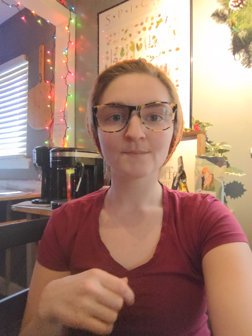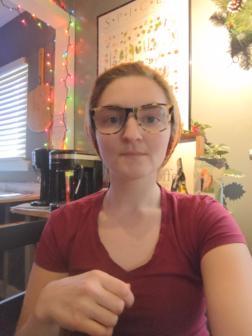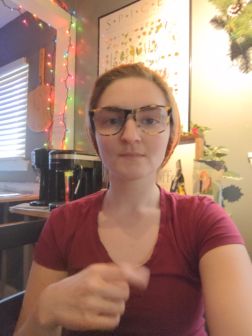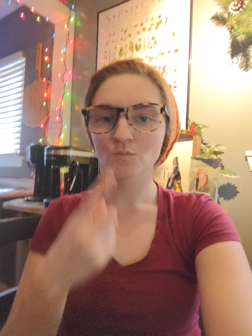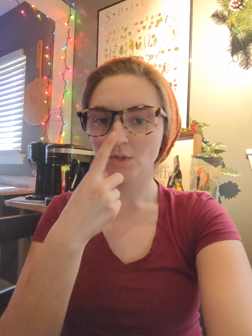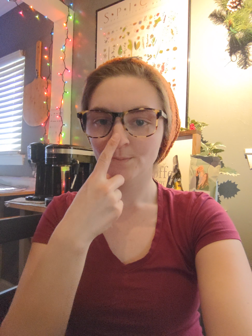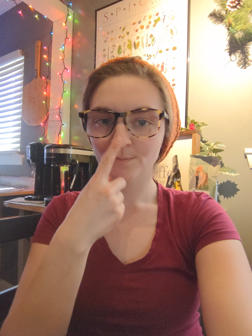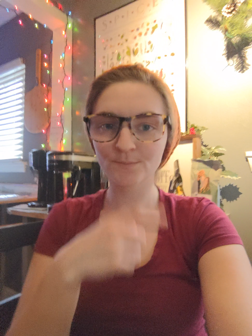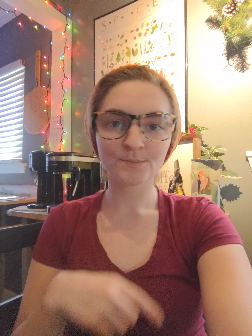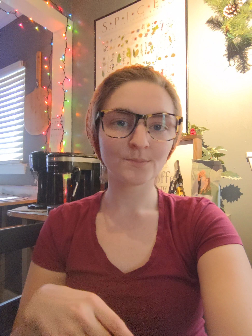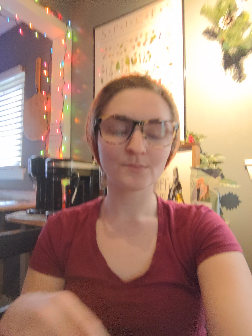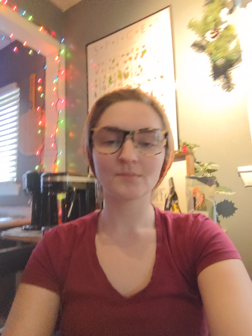nose